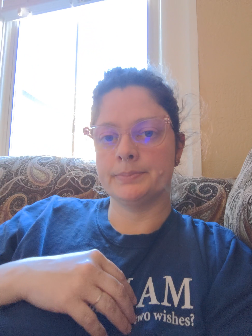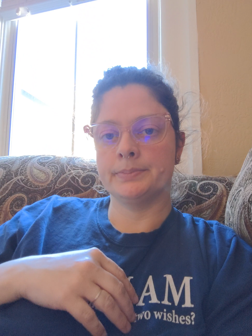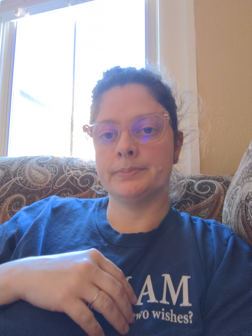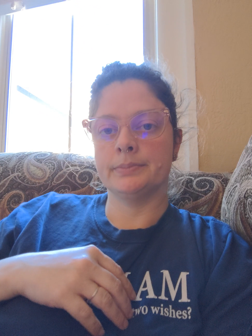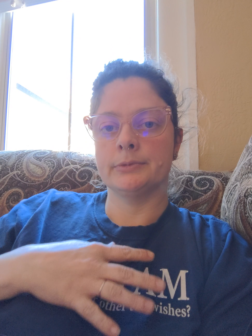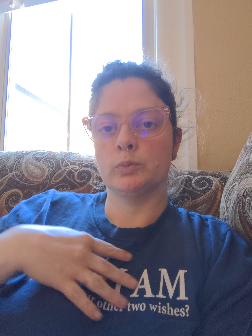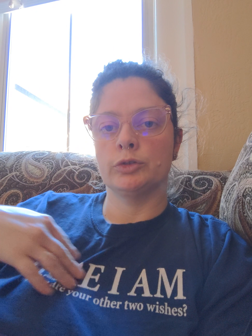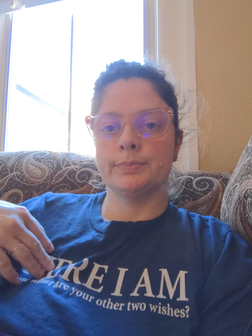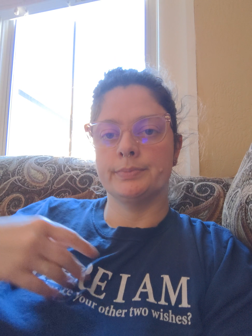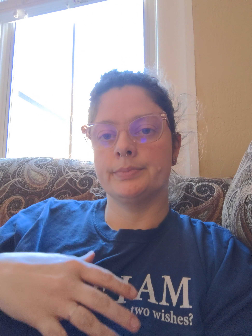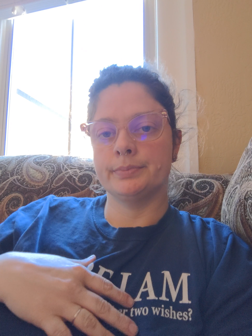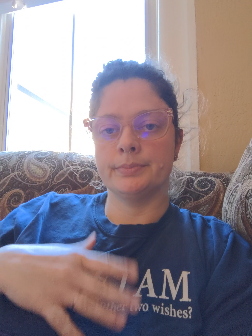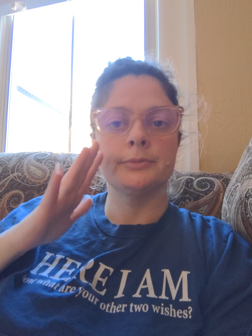zebra